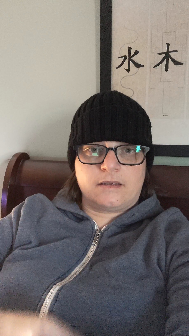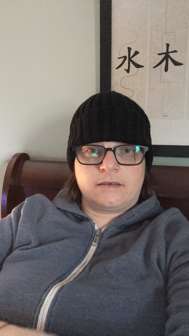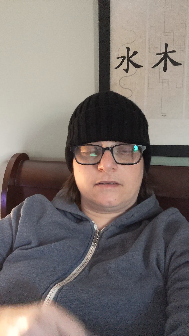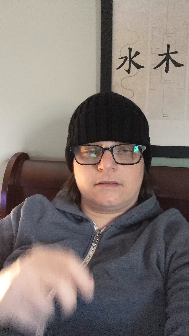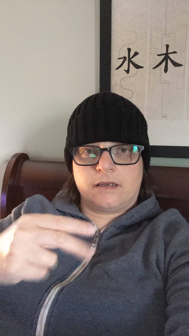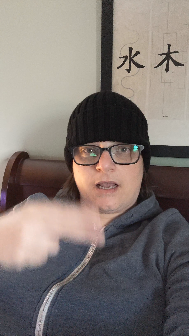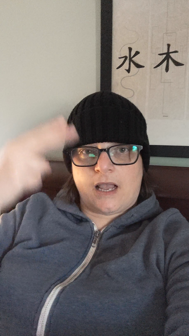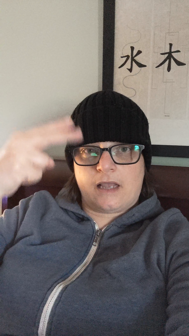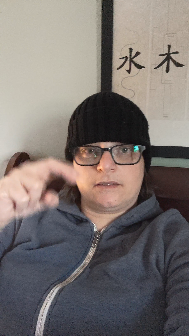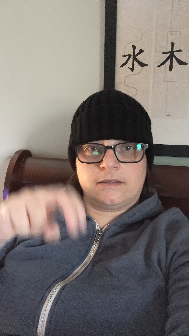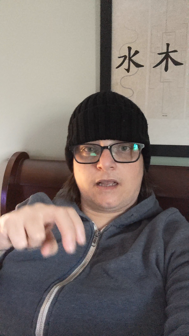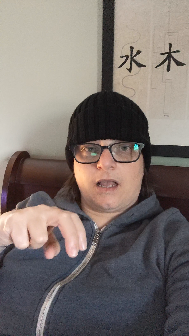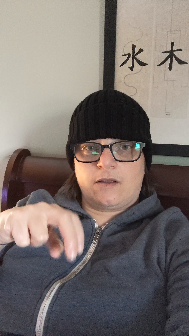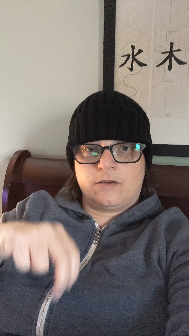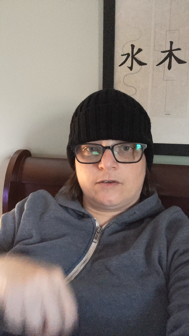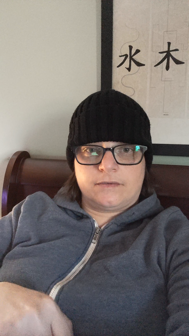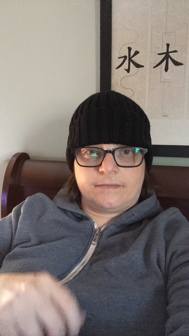high chair